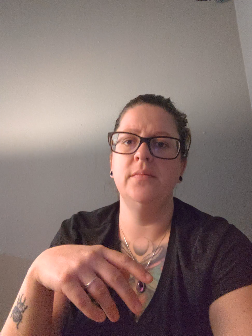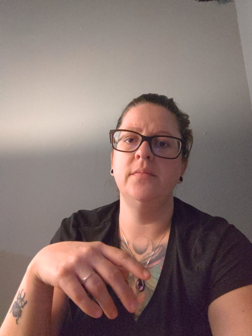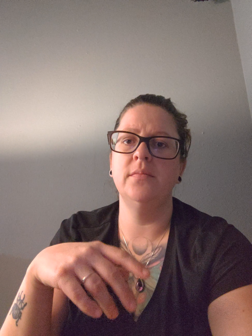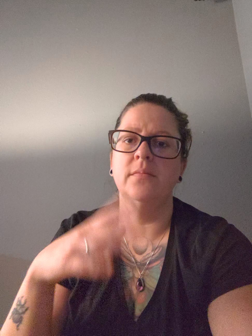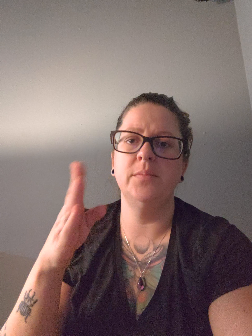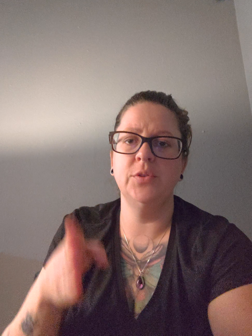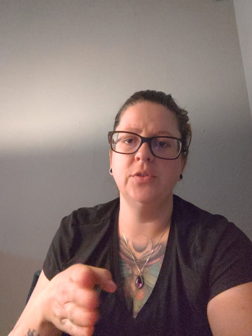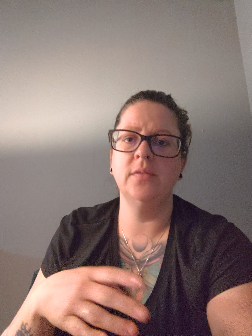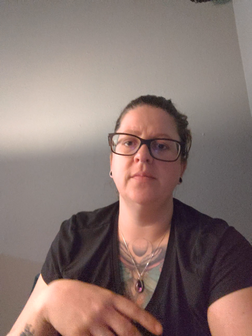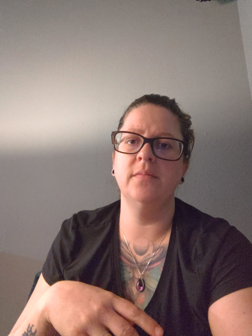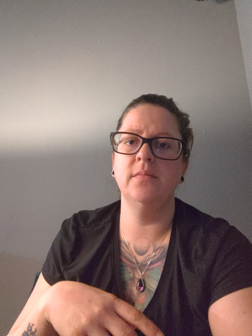person